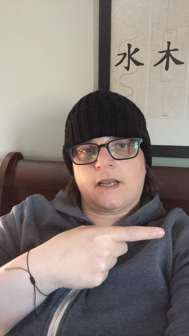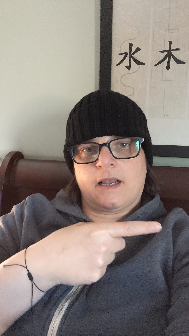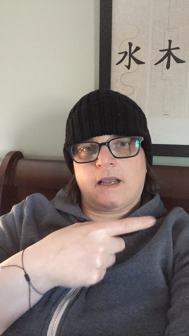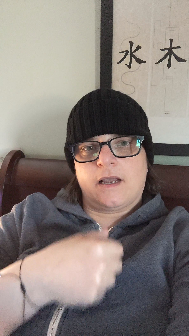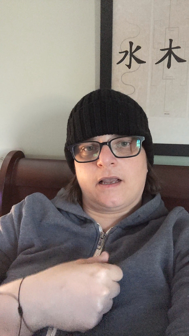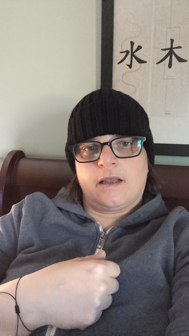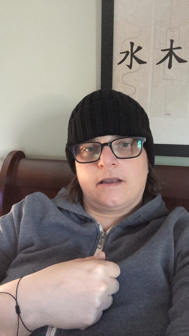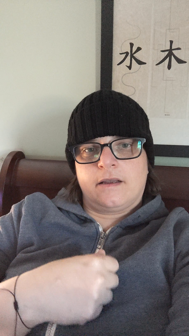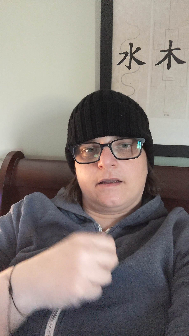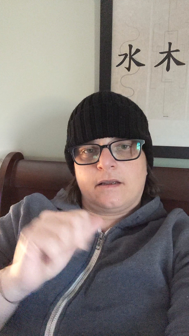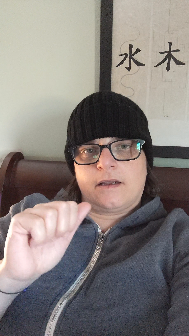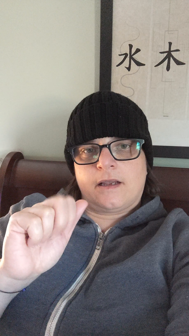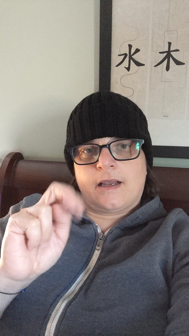an